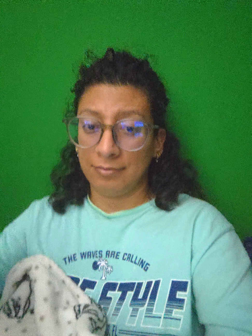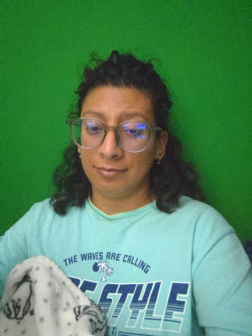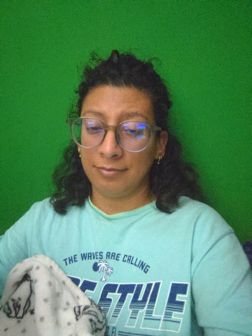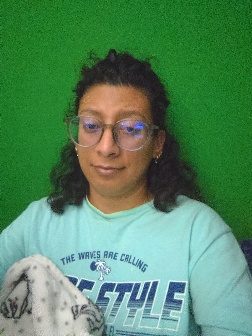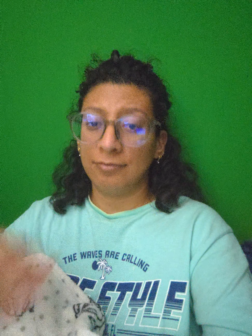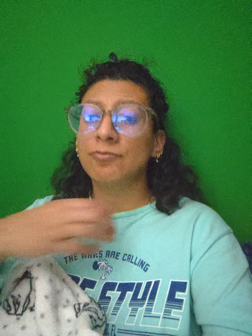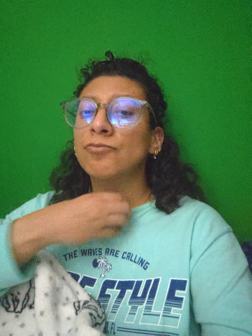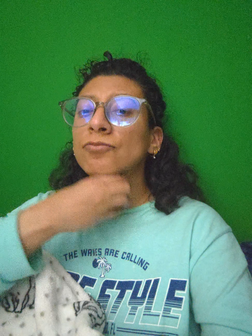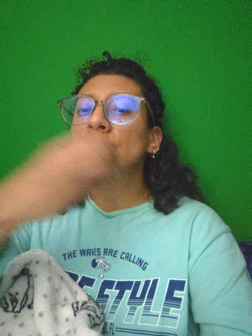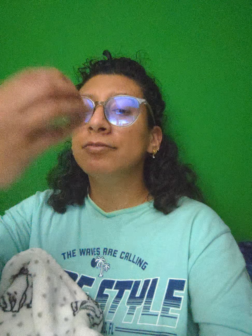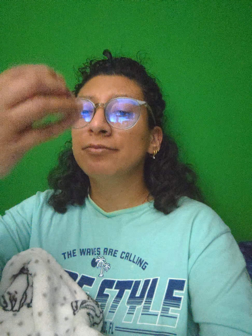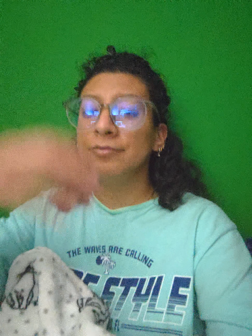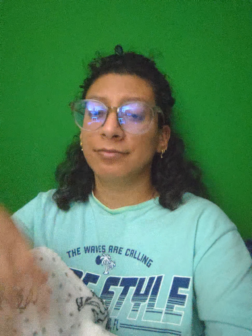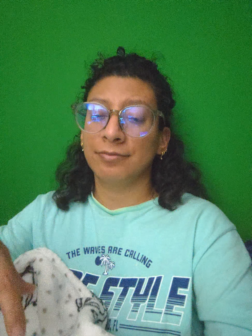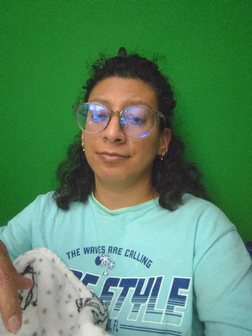giraffe